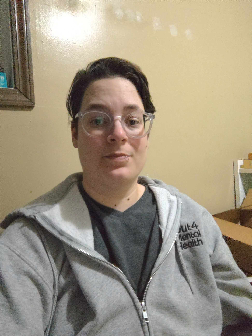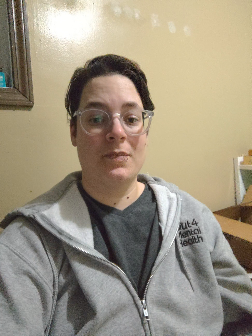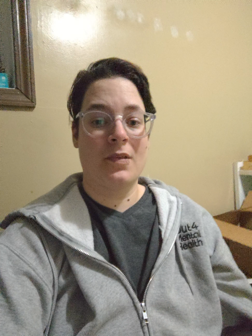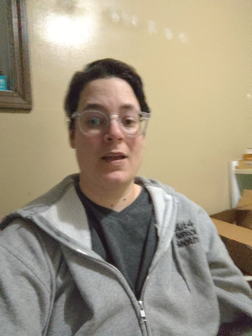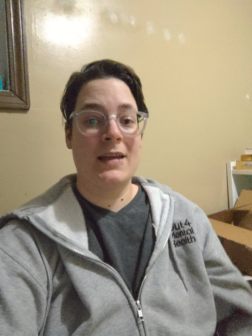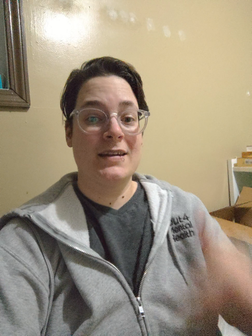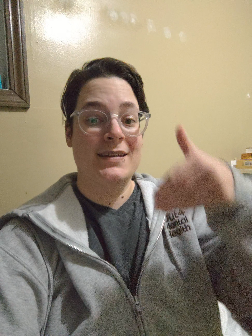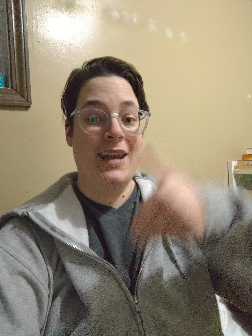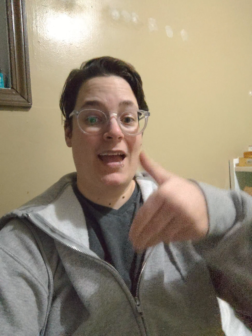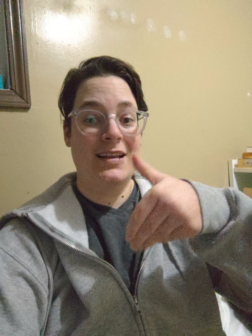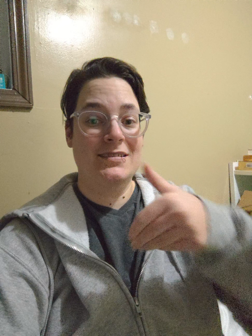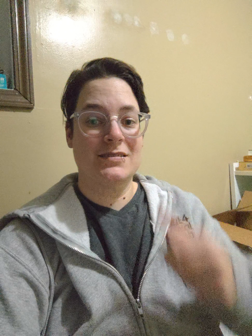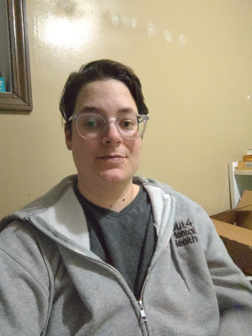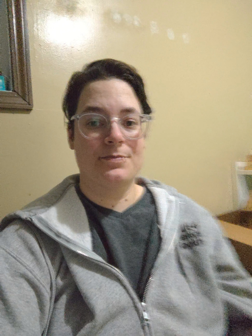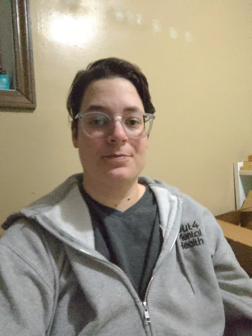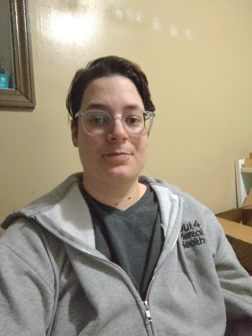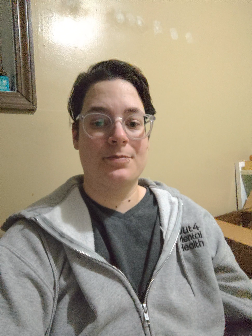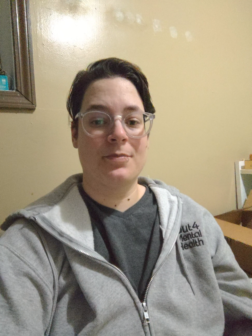night